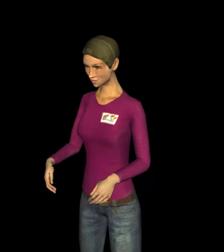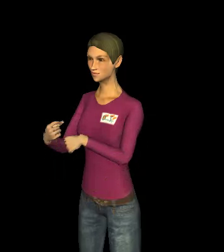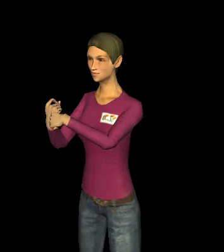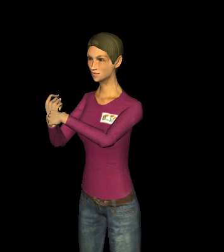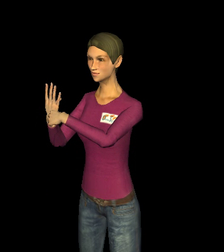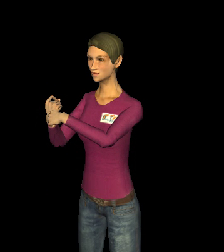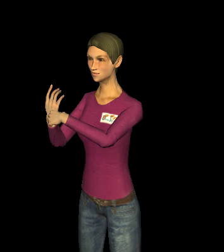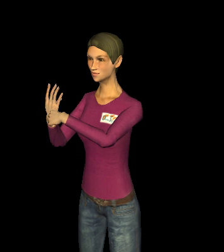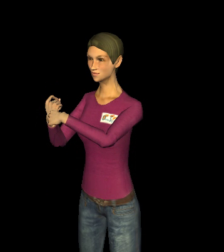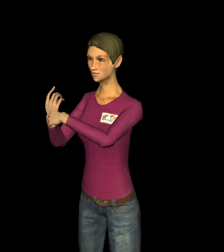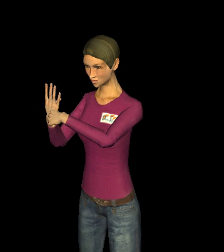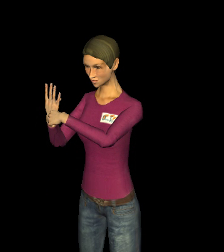إشارة